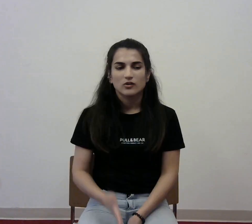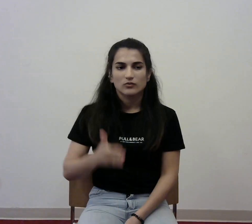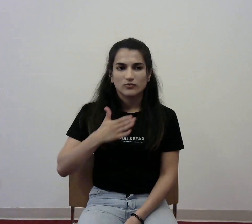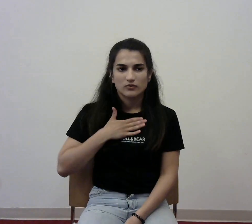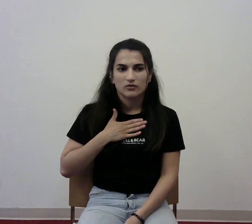mən